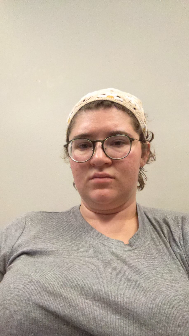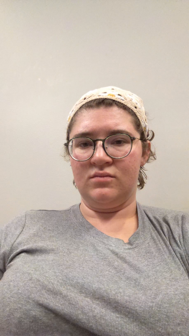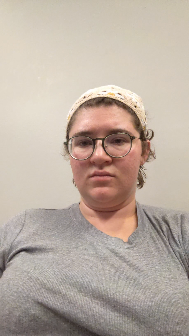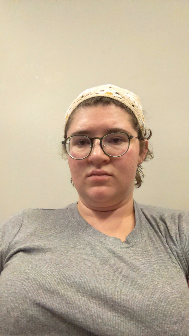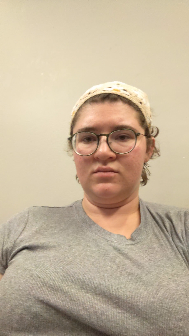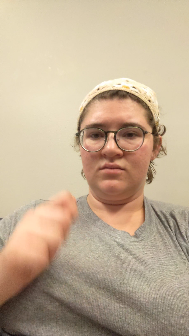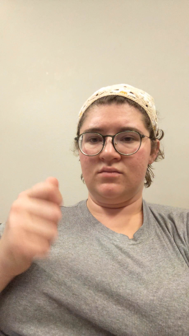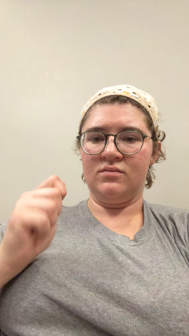hammer